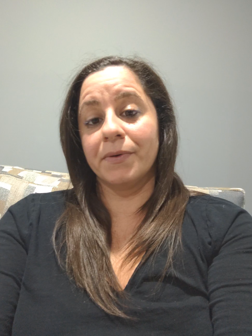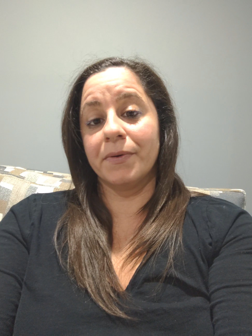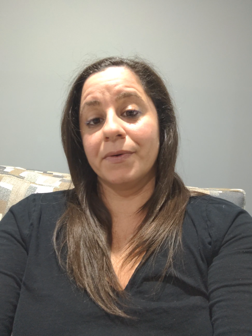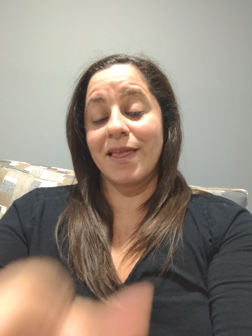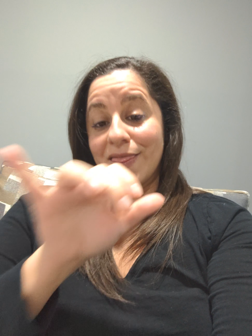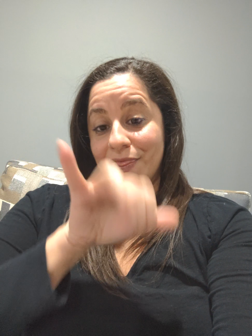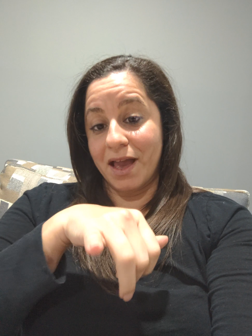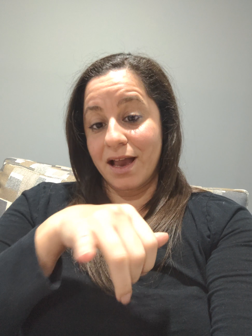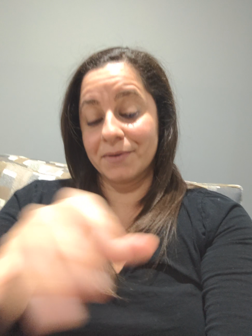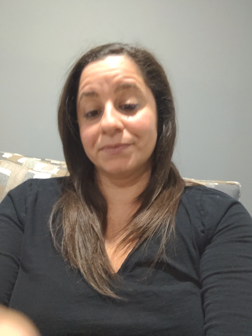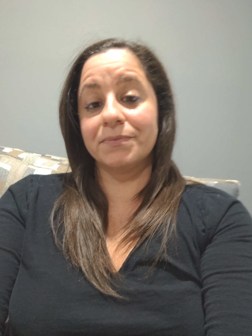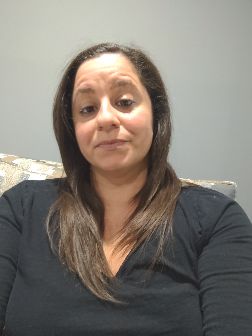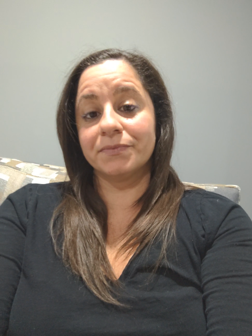that